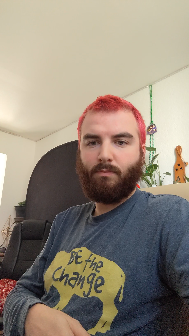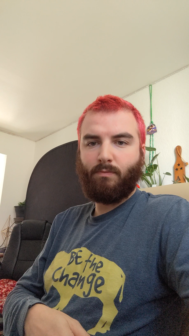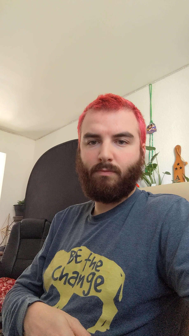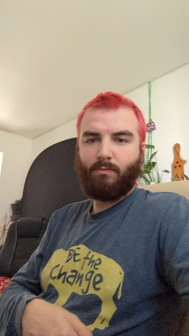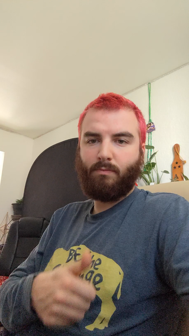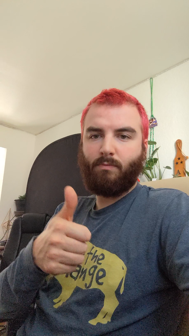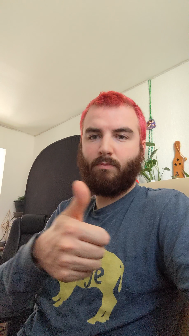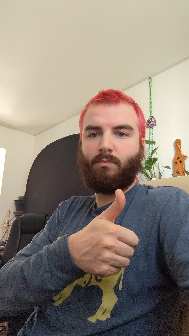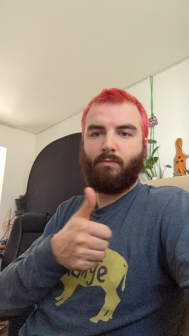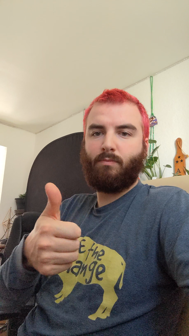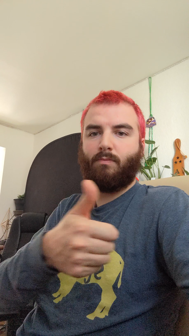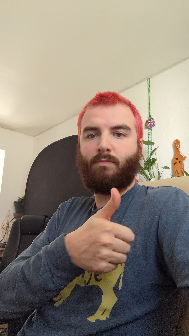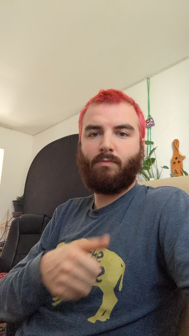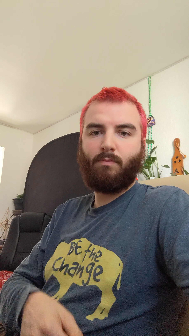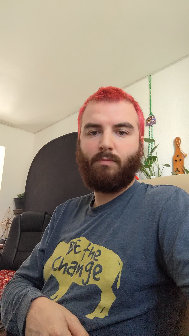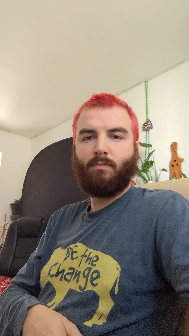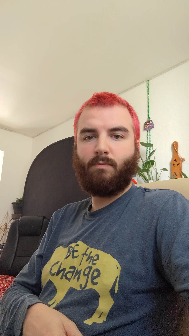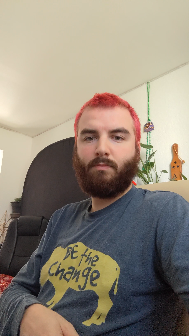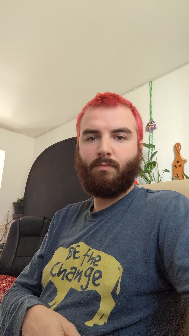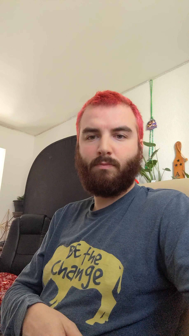basement